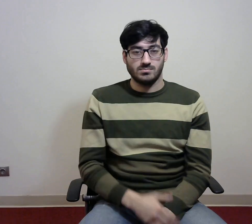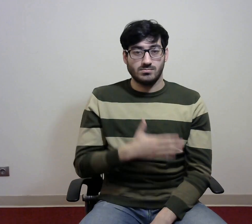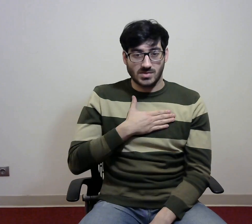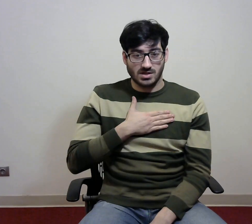mən